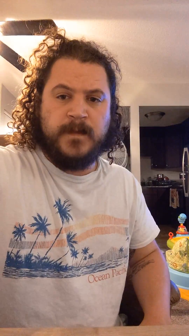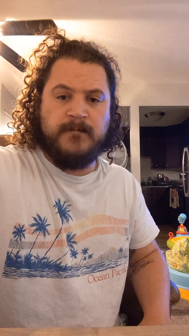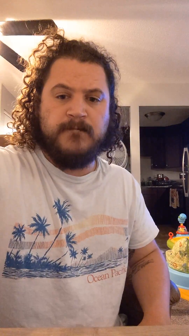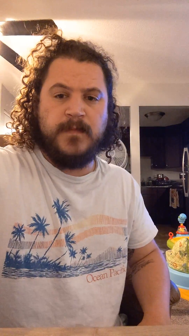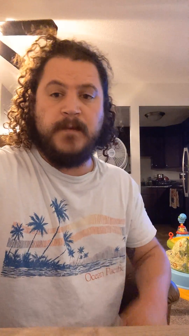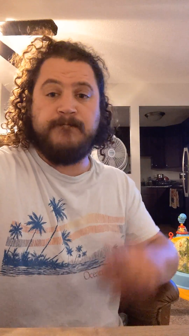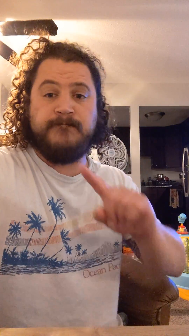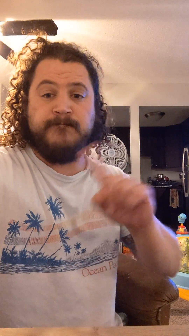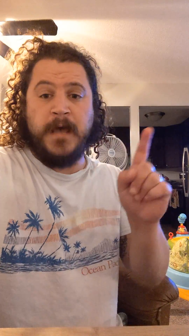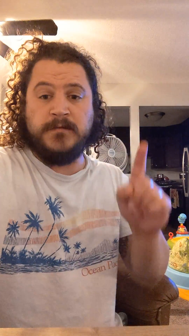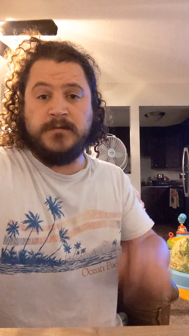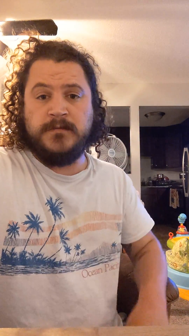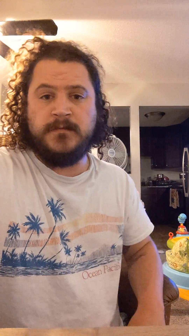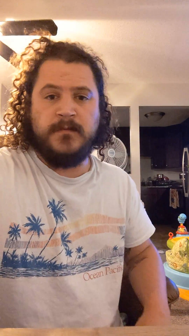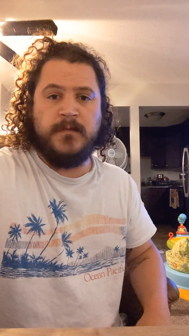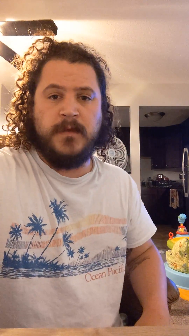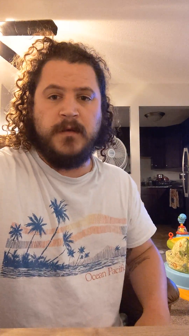but